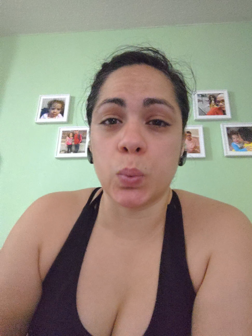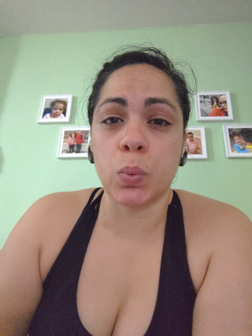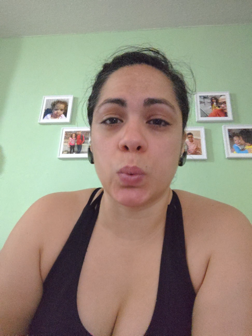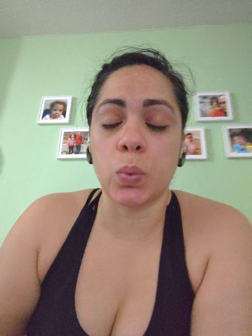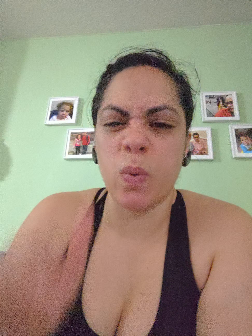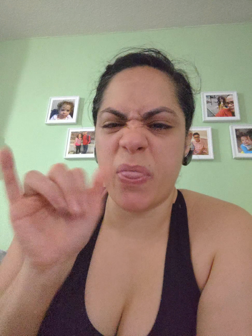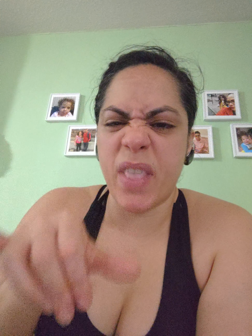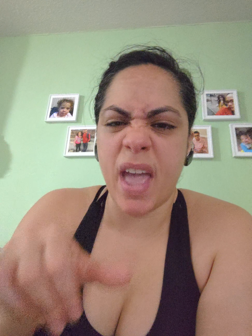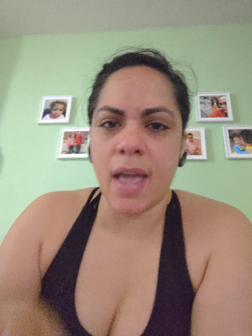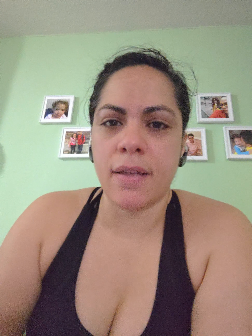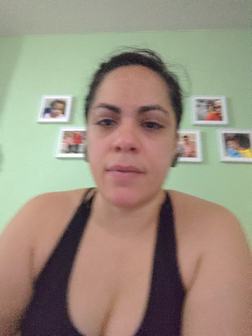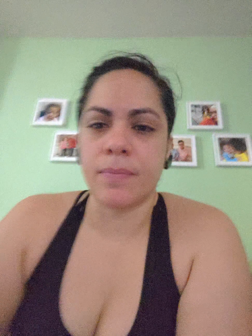that